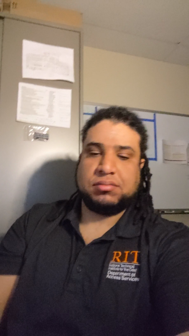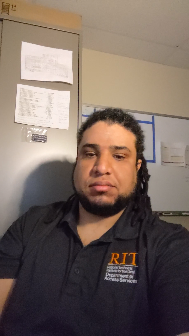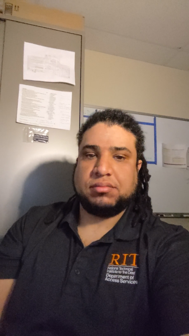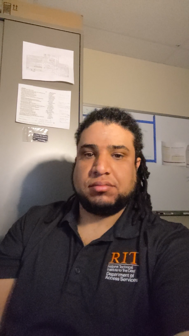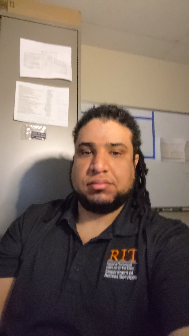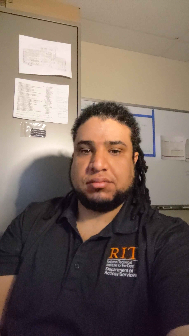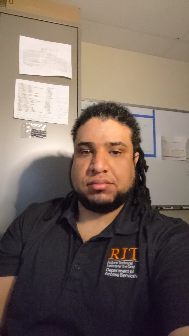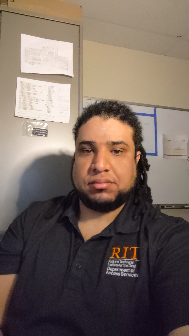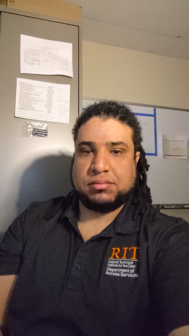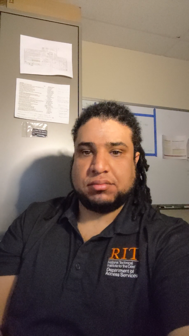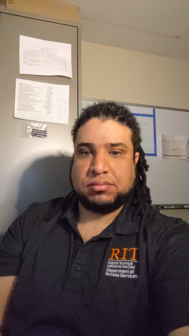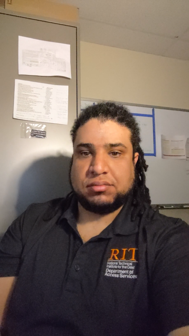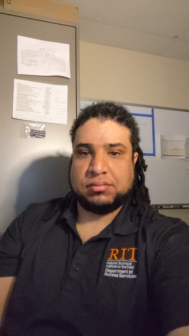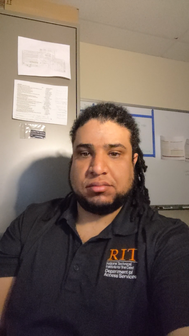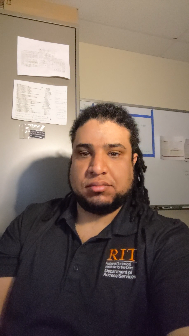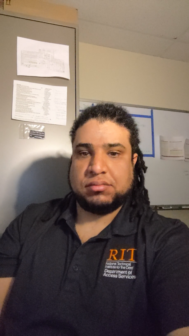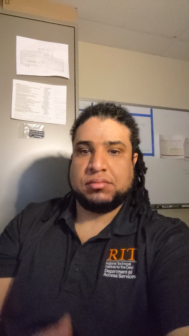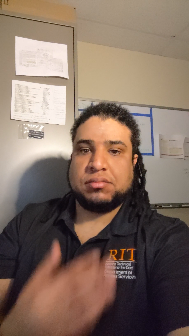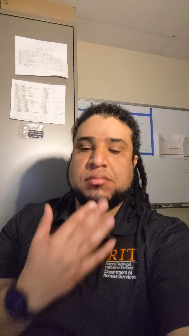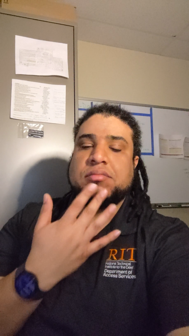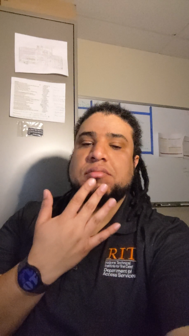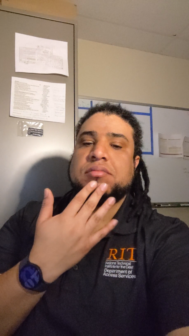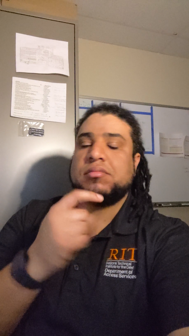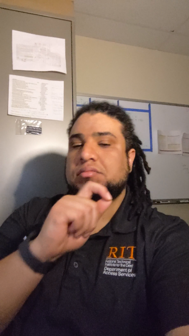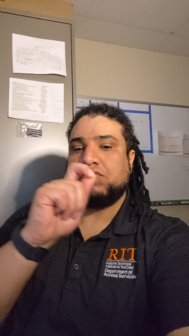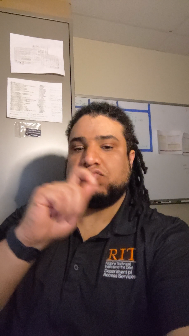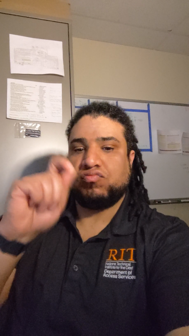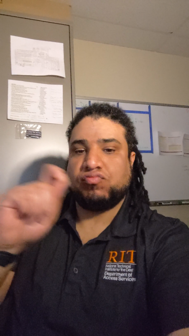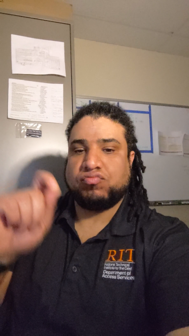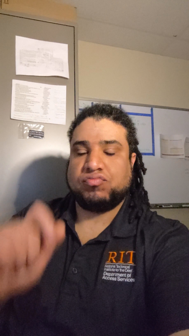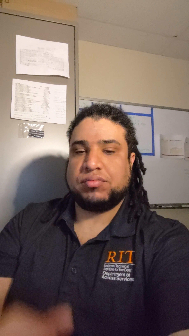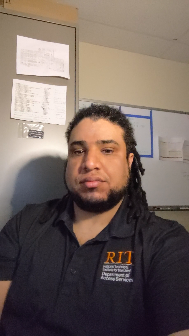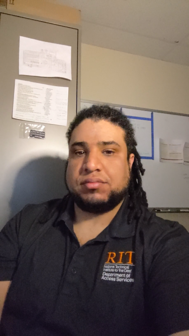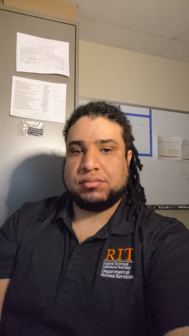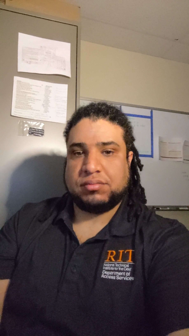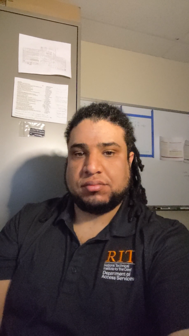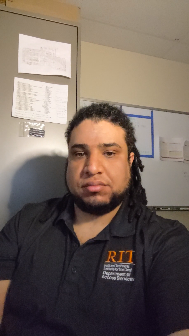crayon